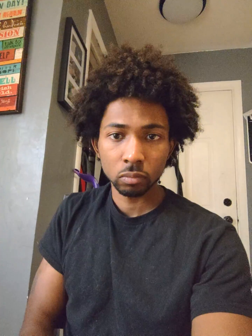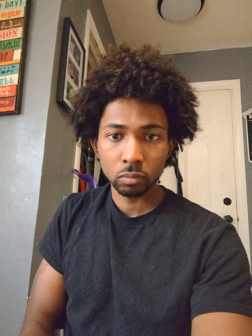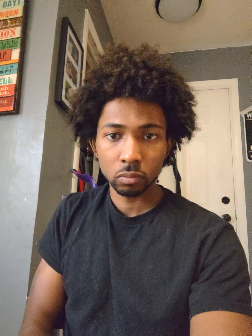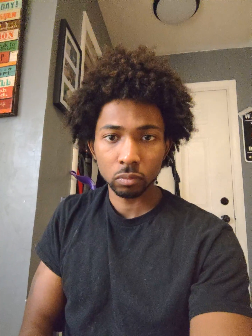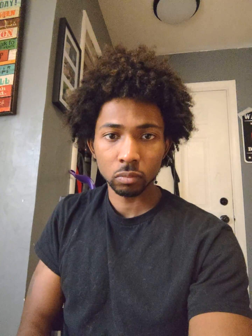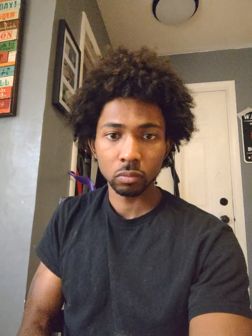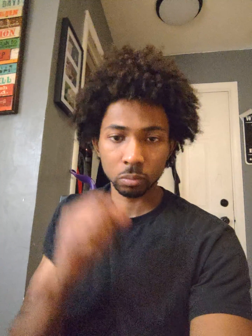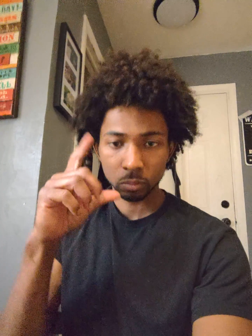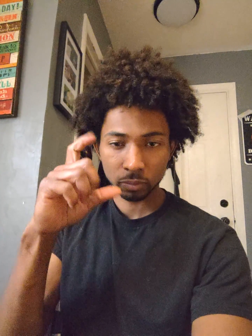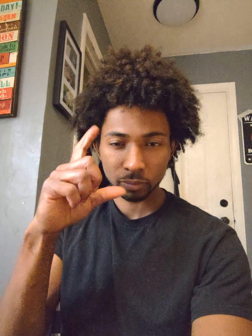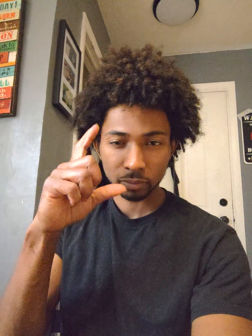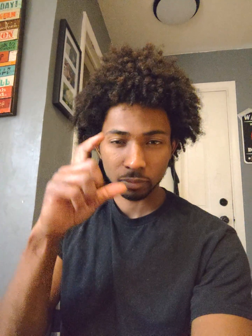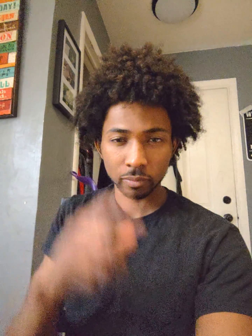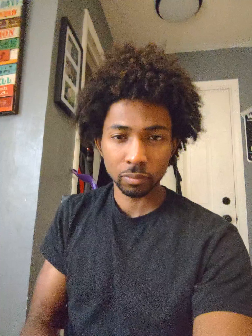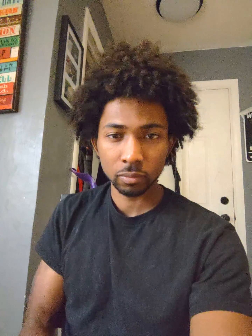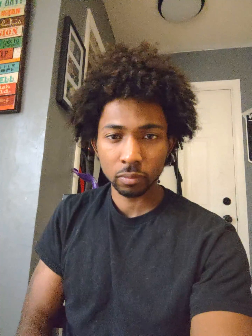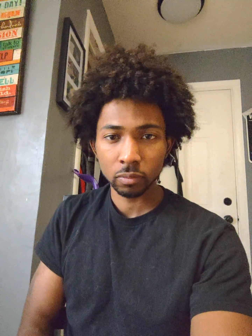camera